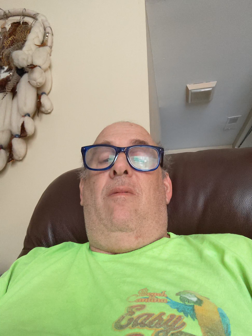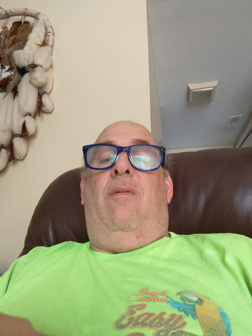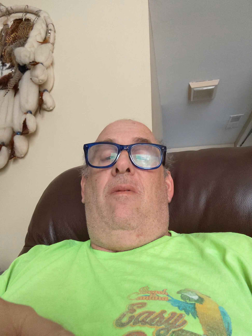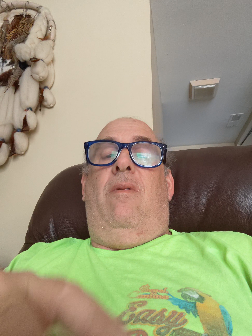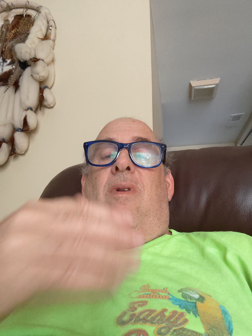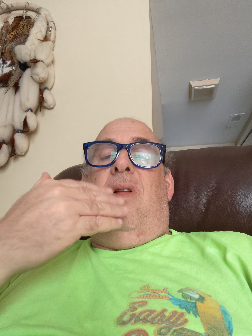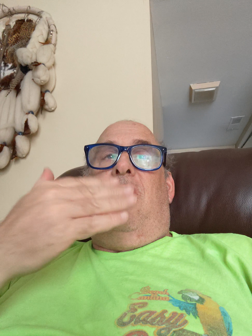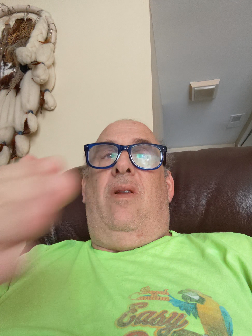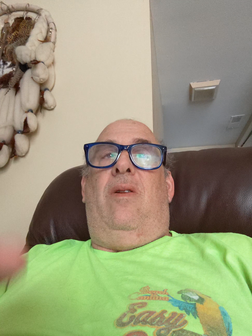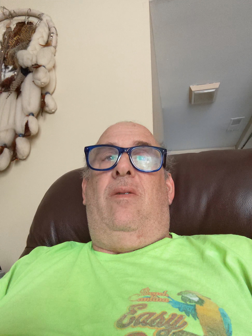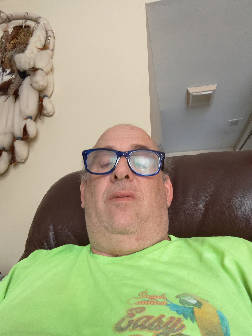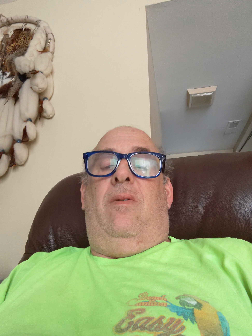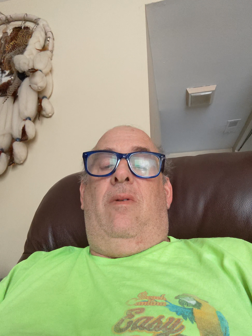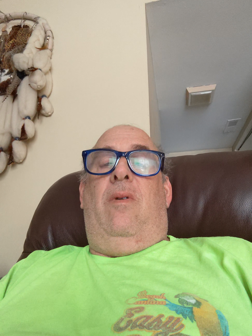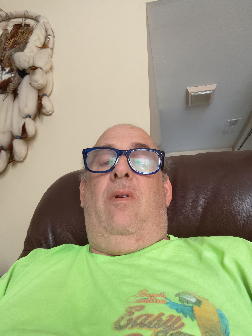thank you